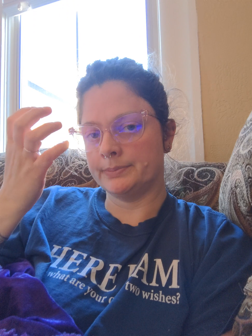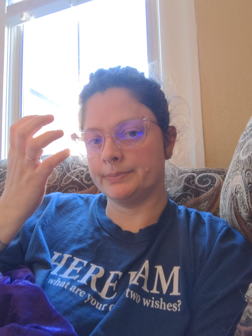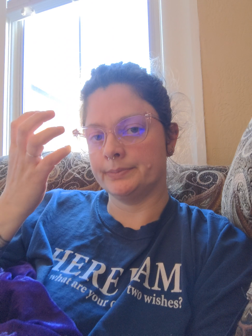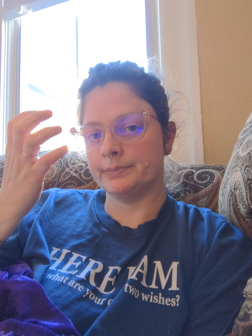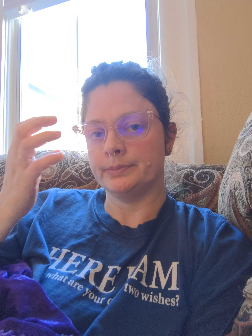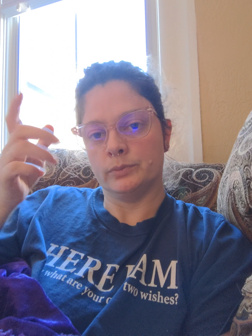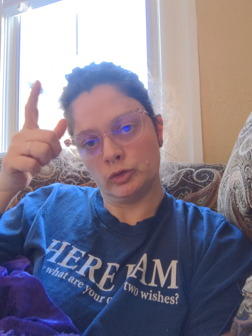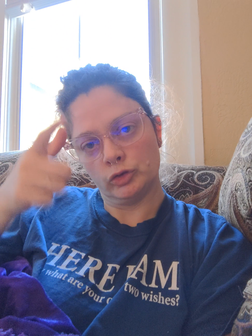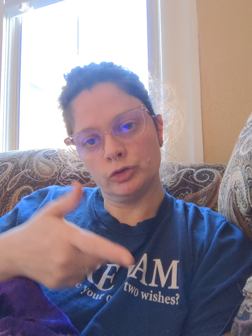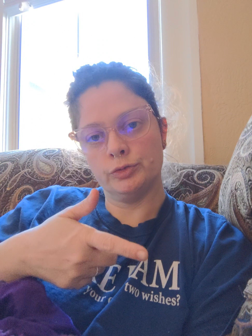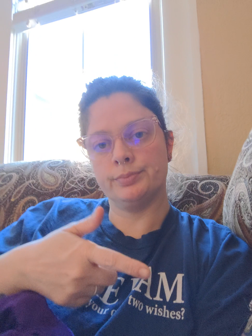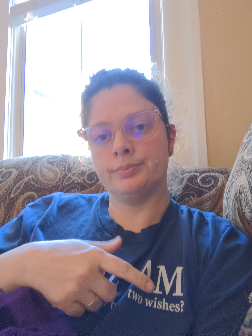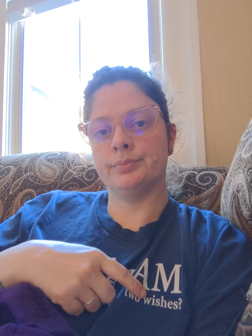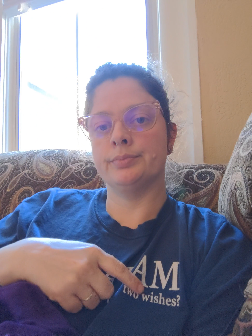brother